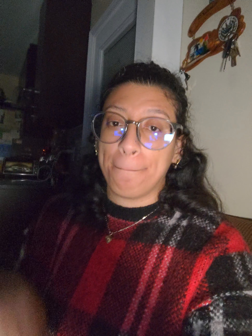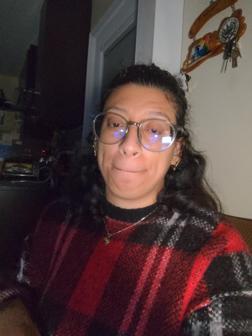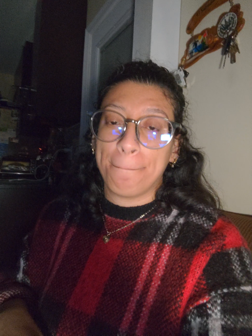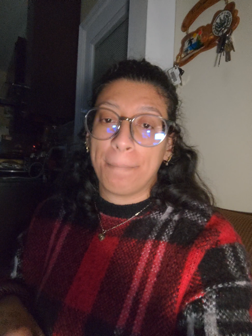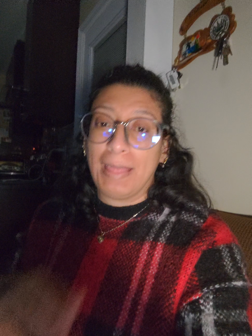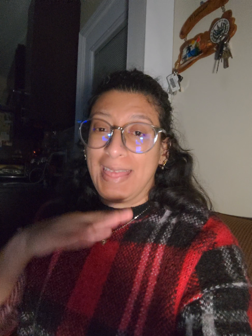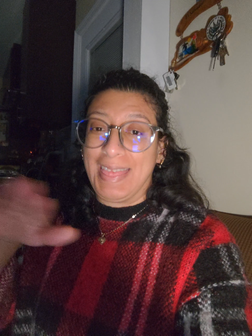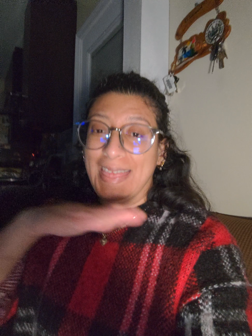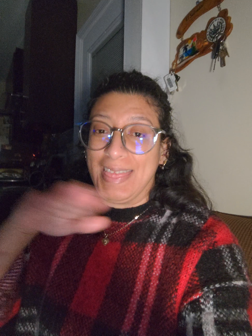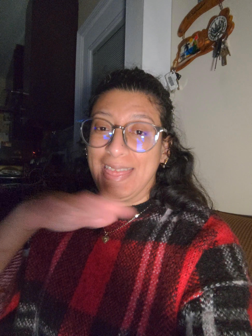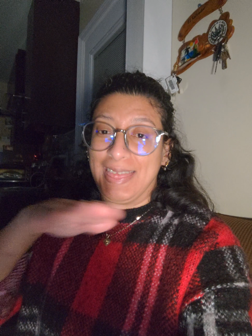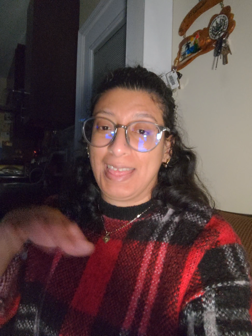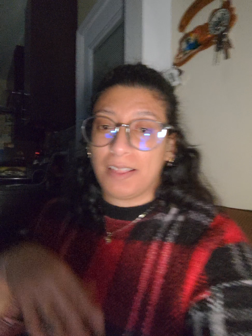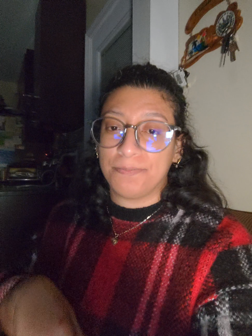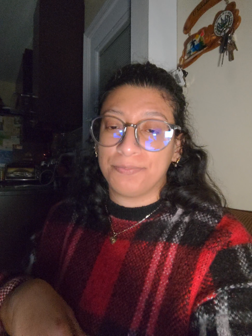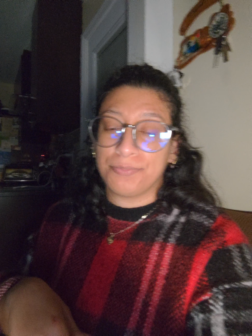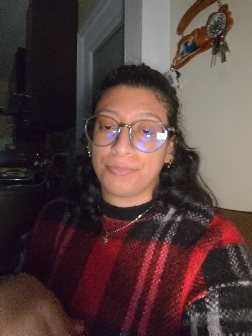clean